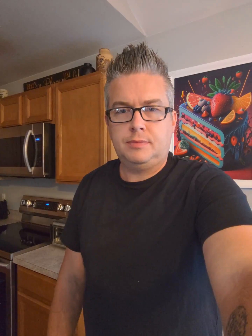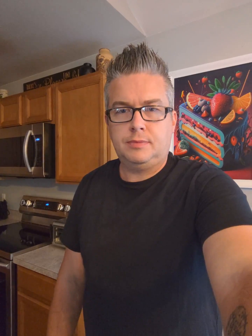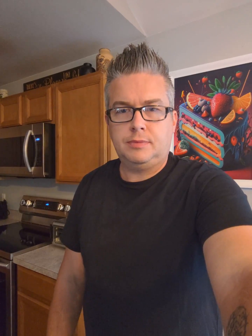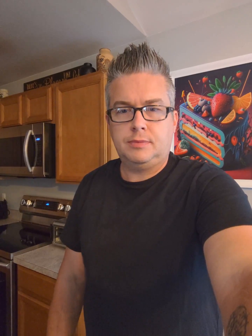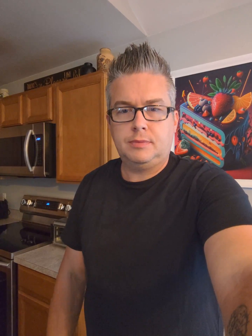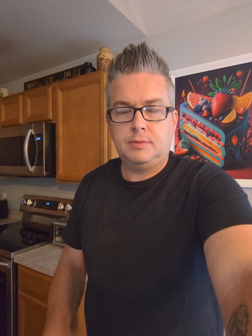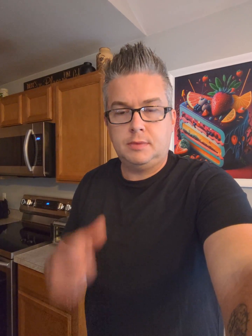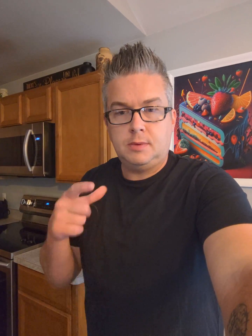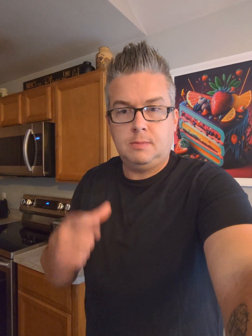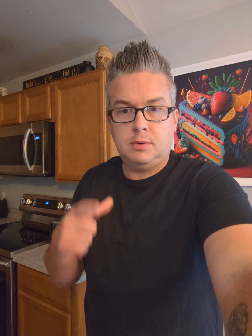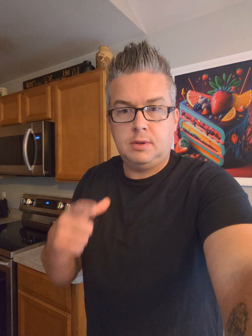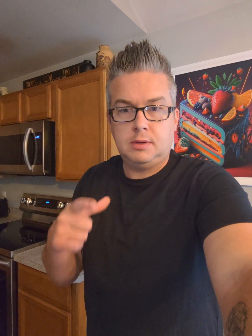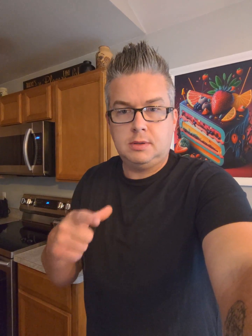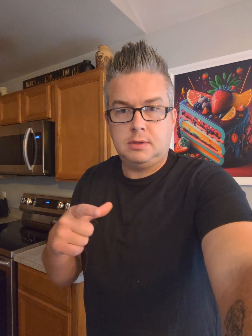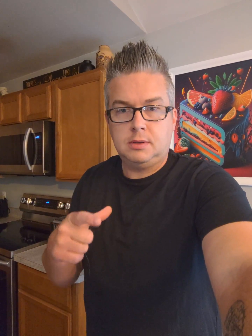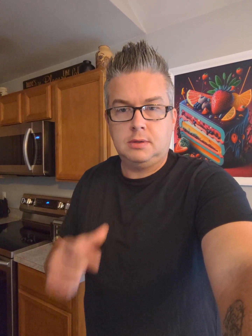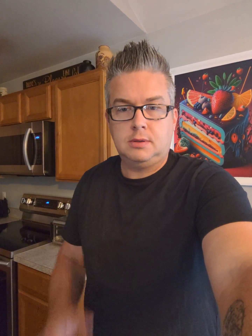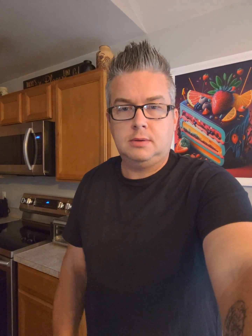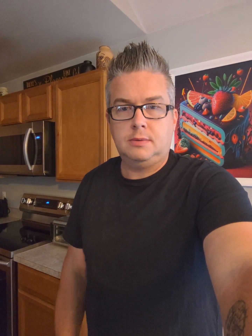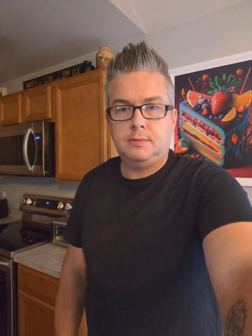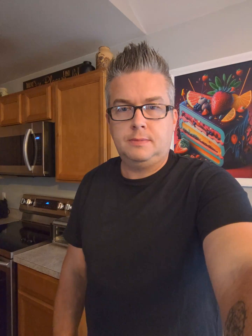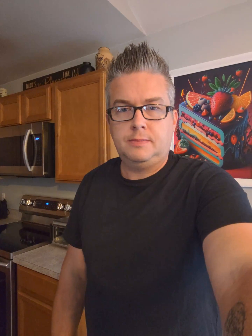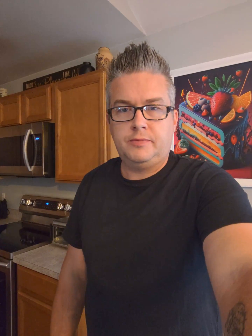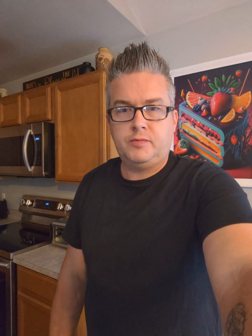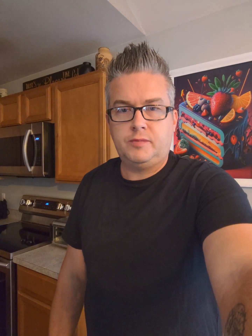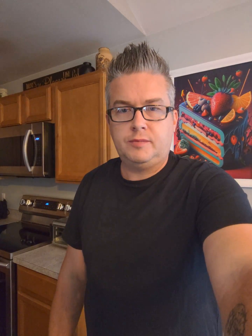plate